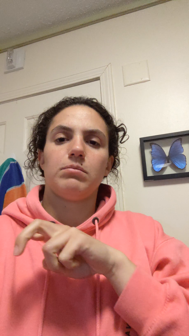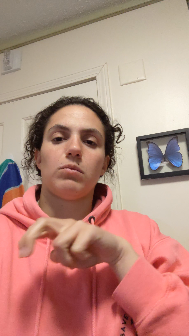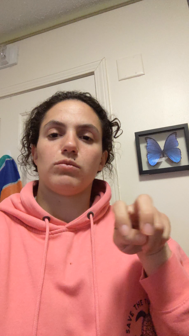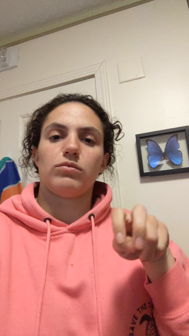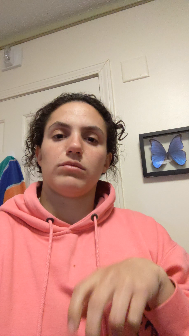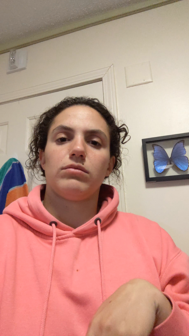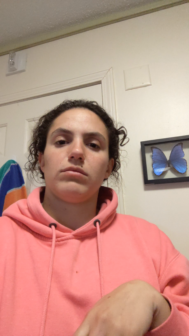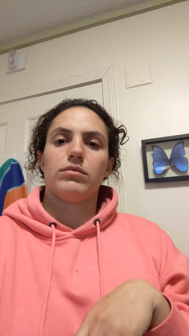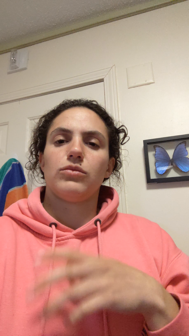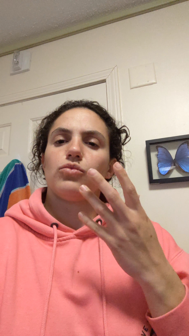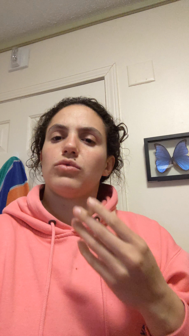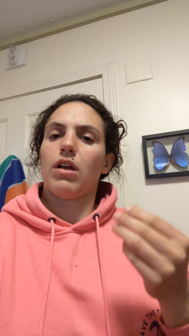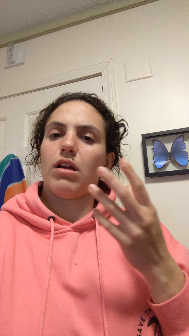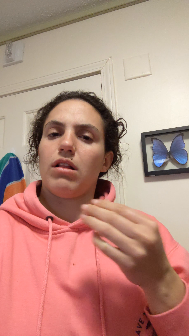gentle